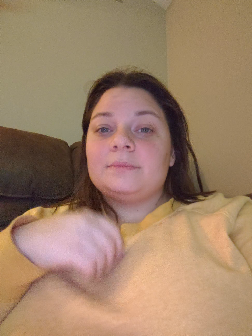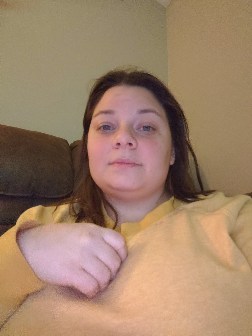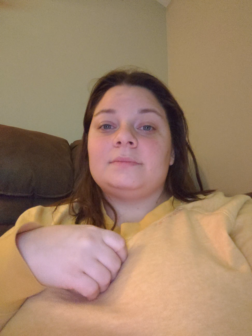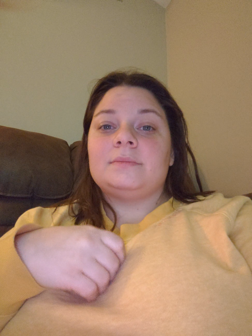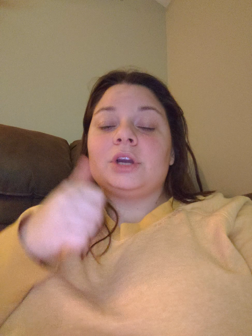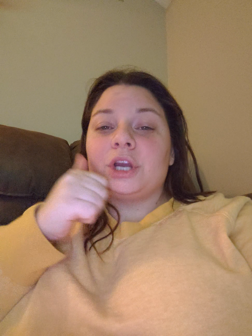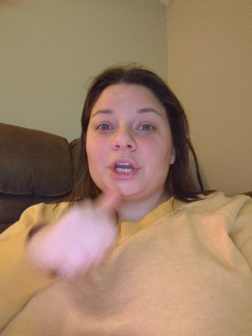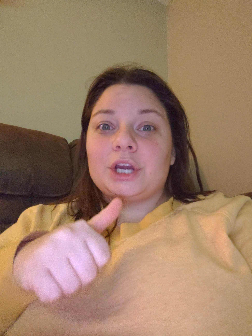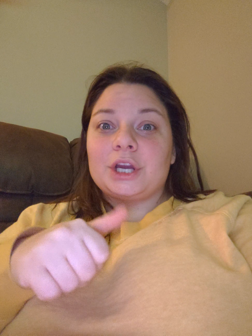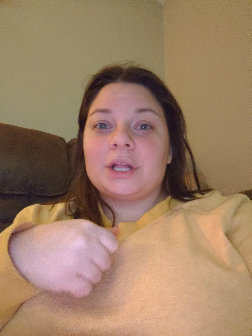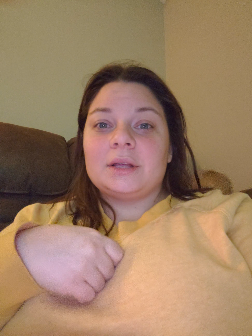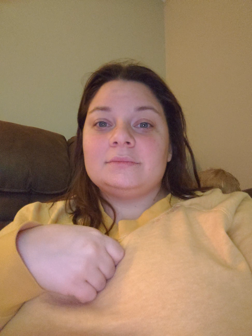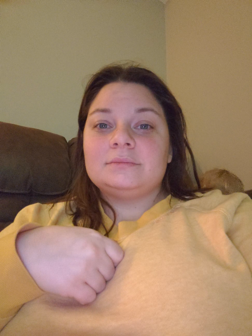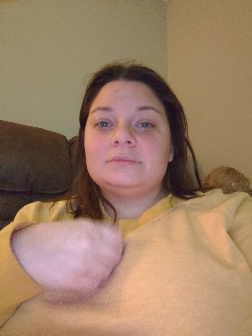girl